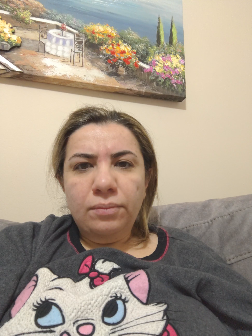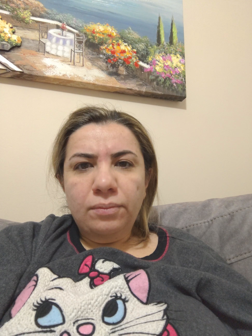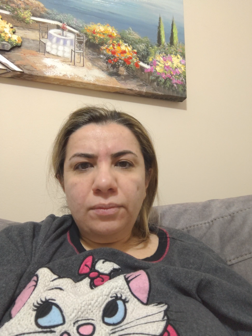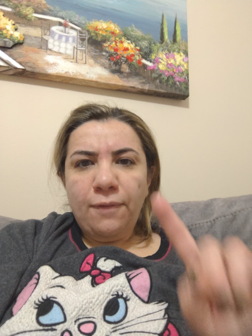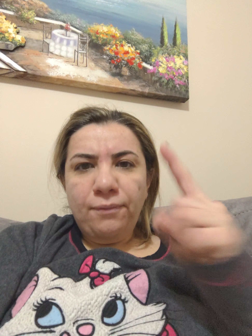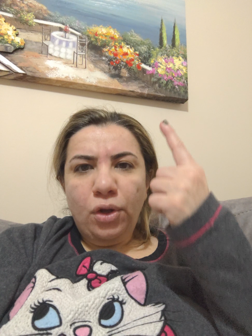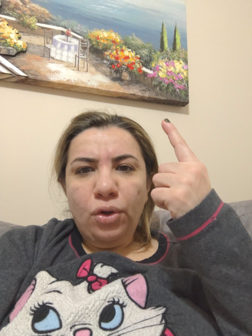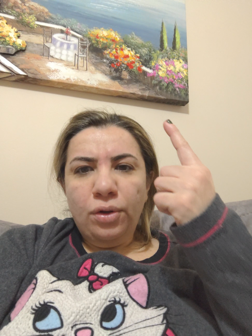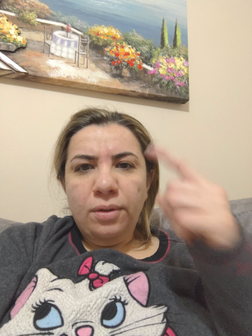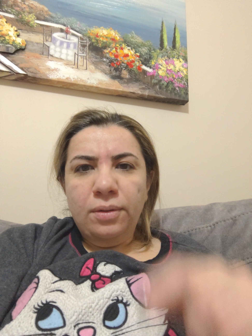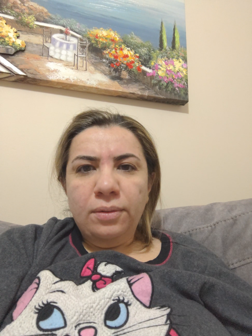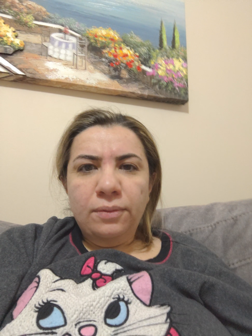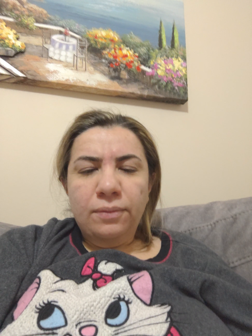first